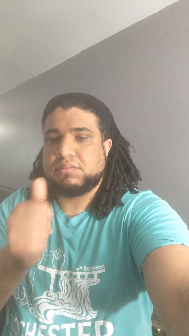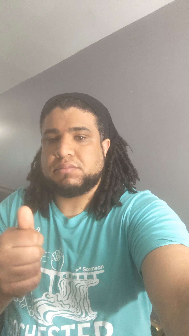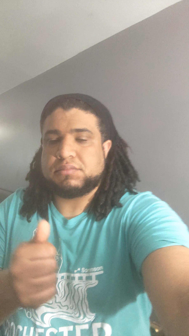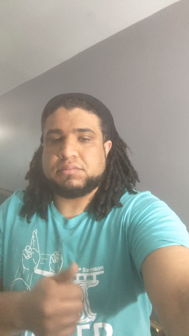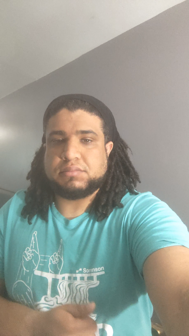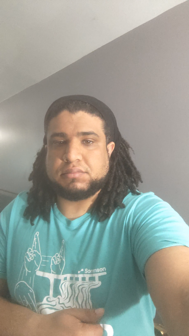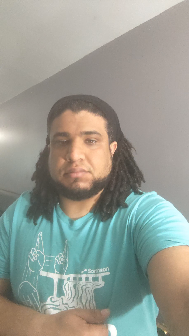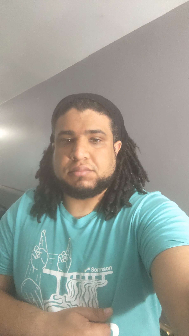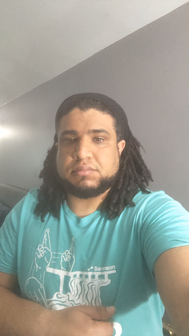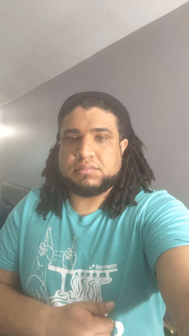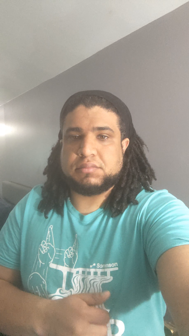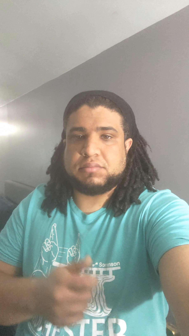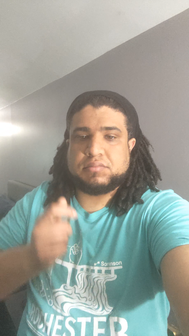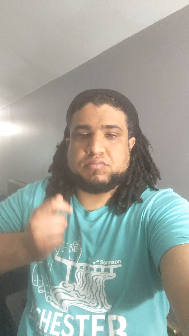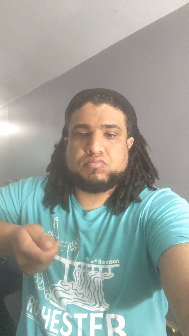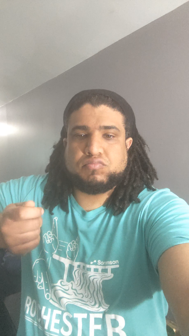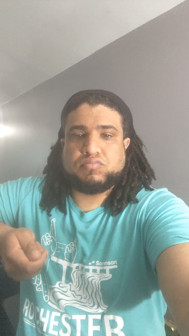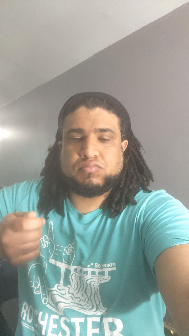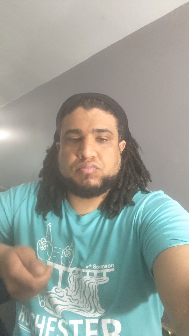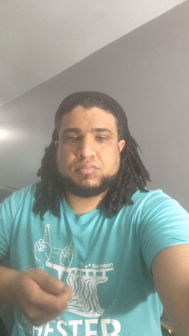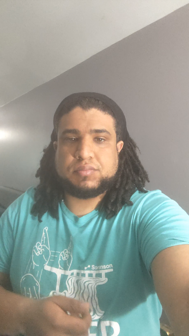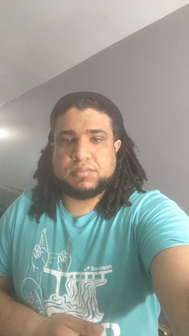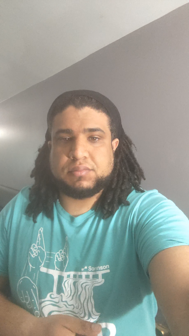cart